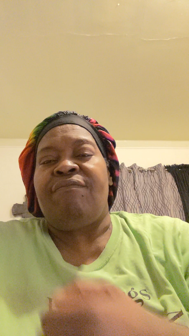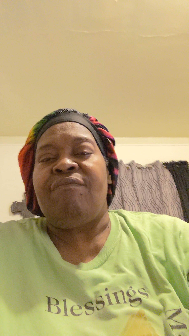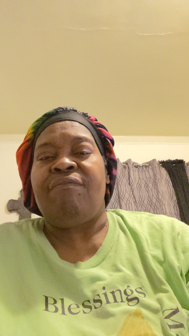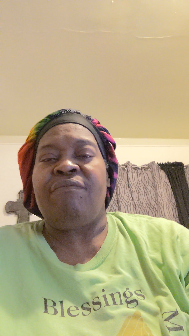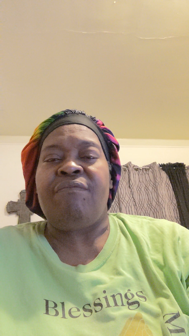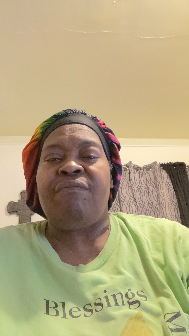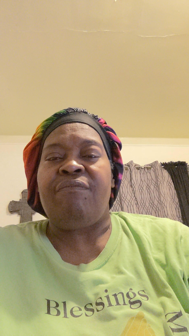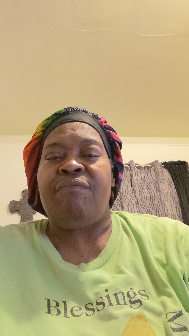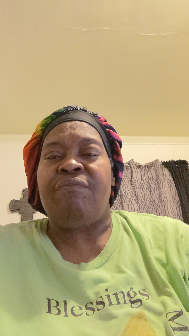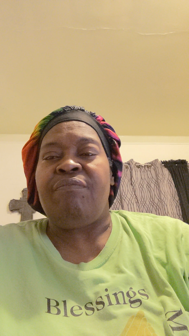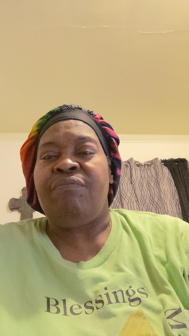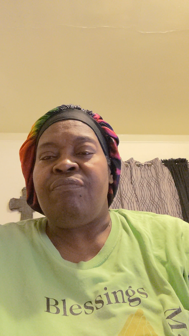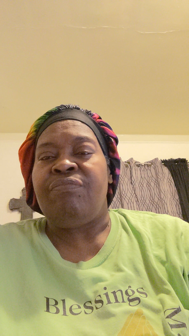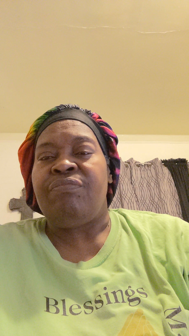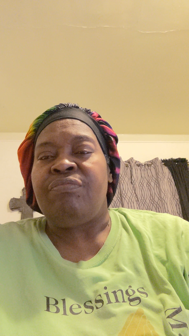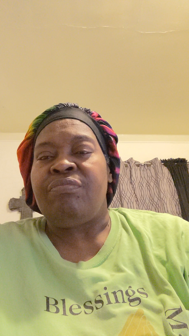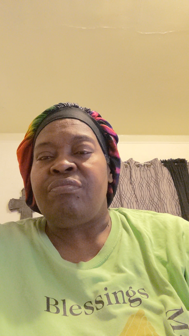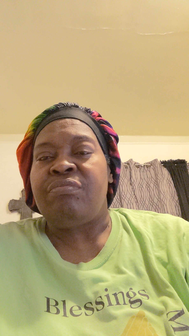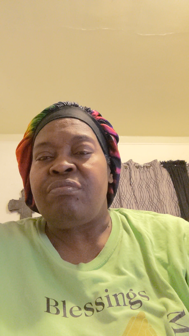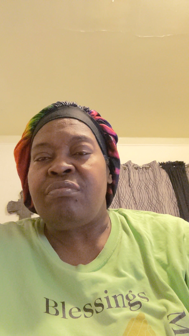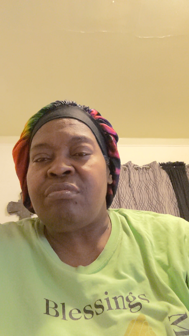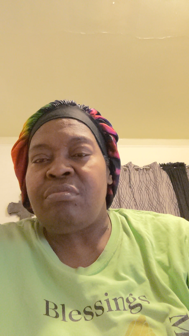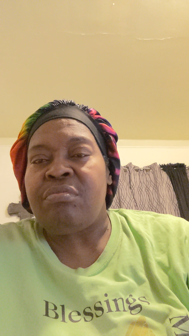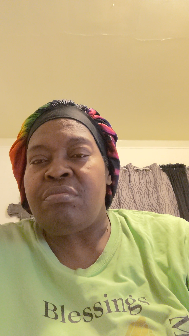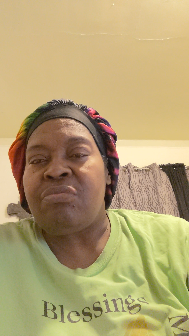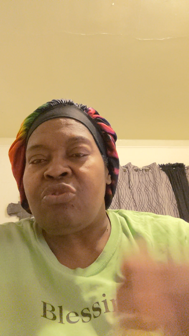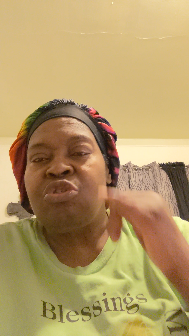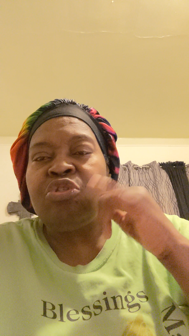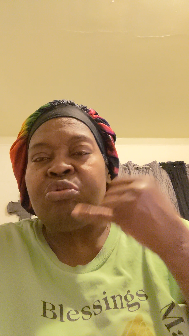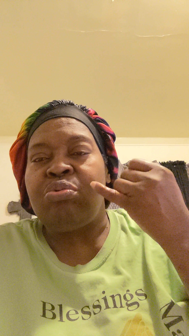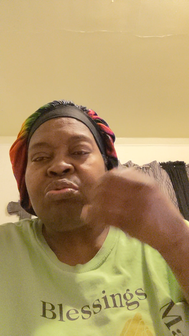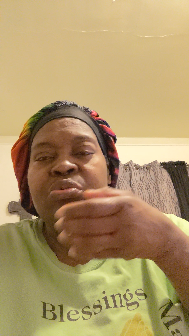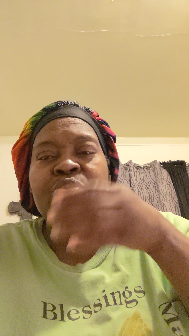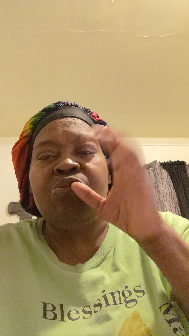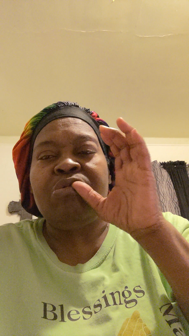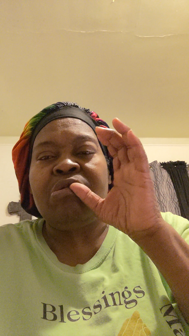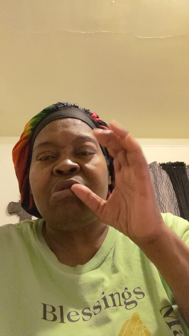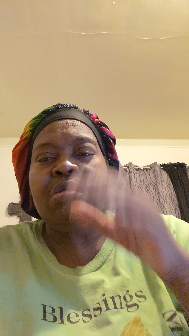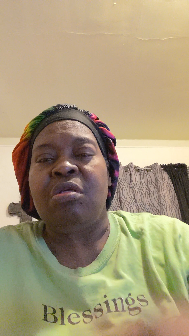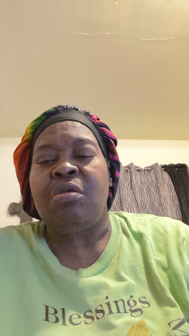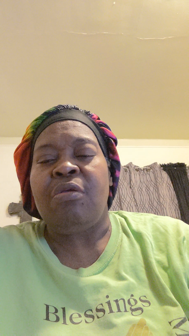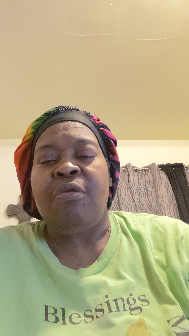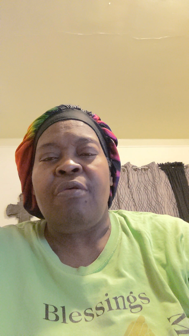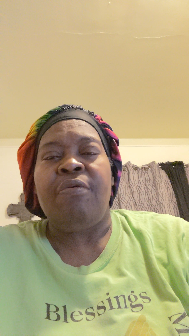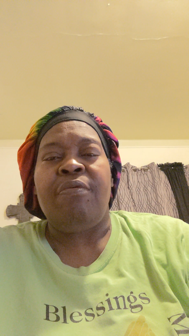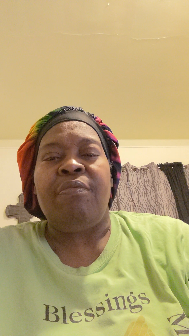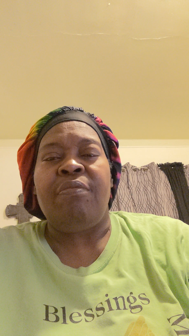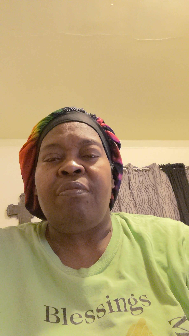juice